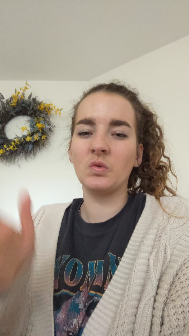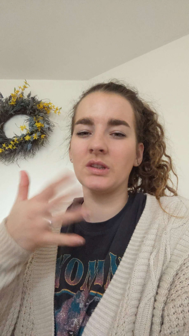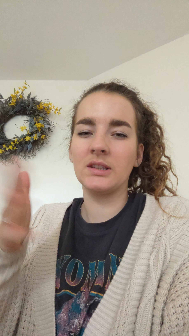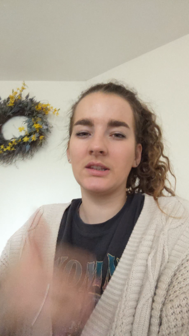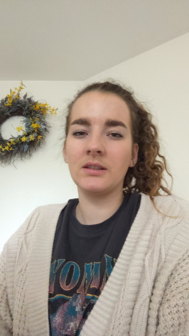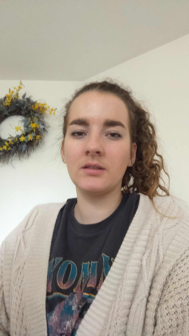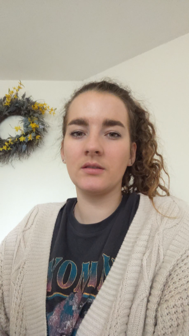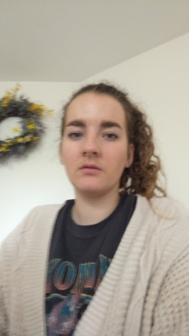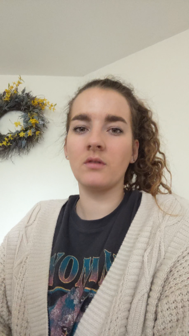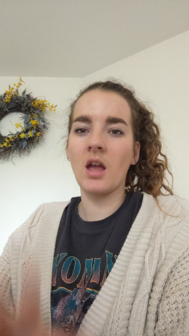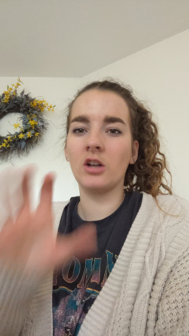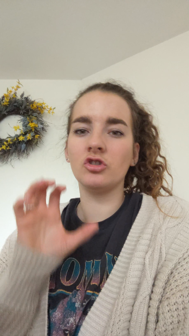catch